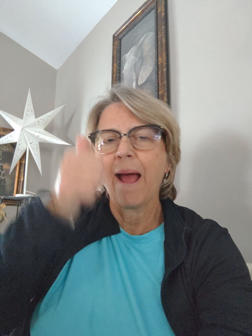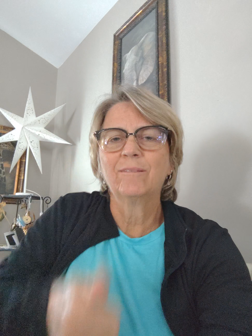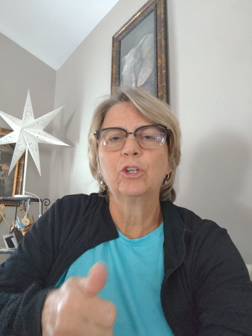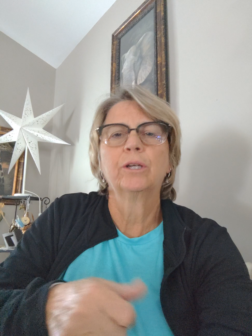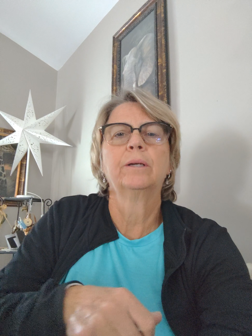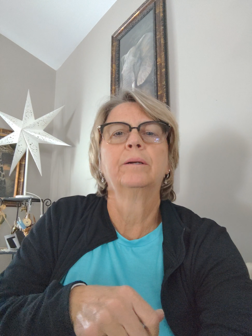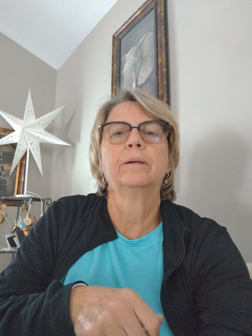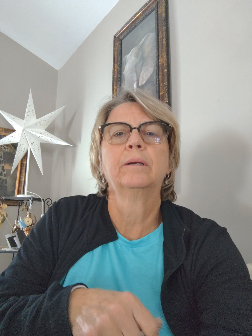every